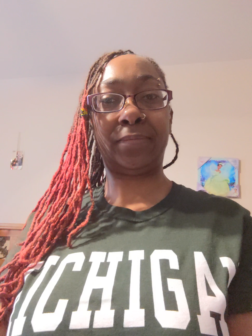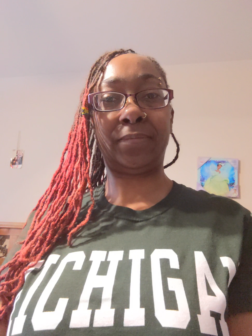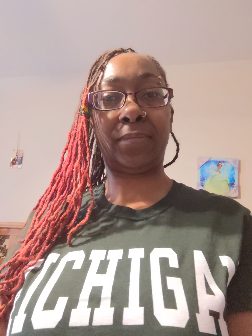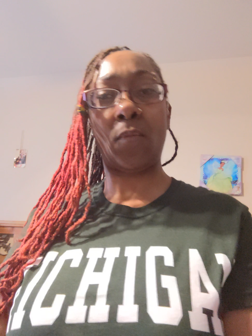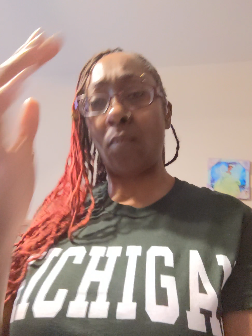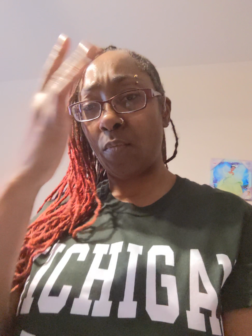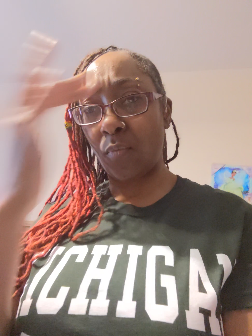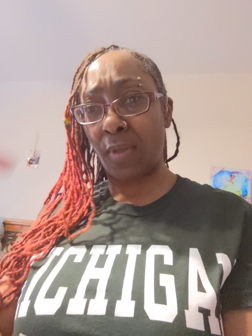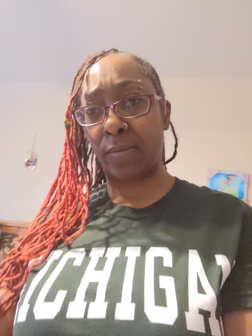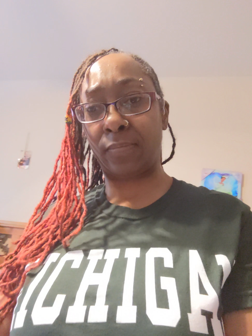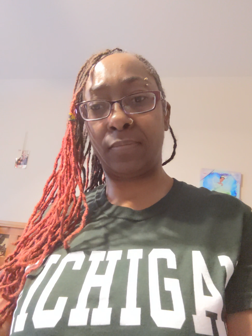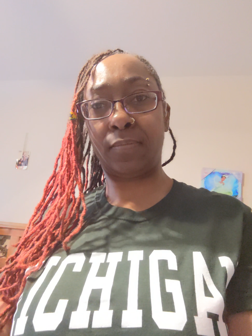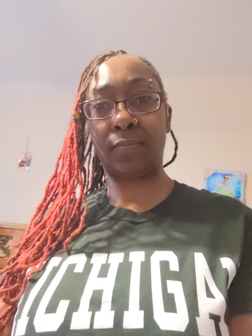why